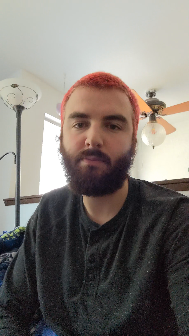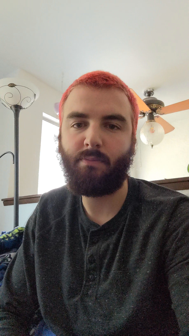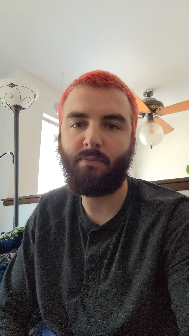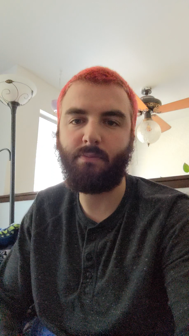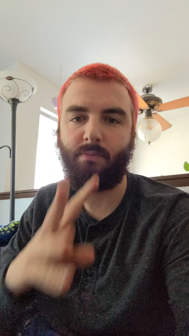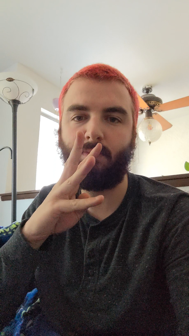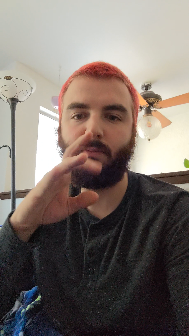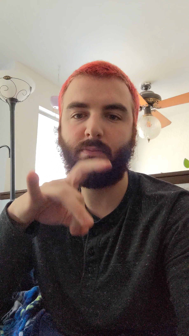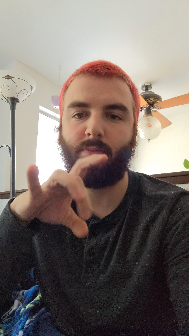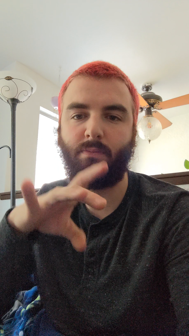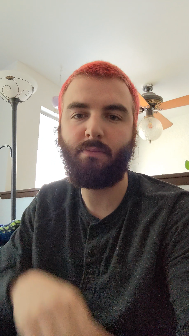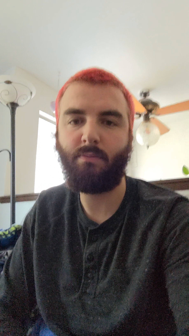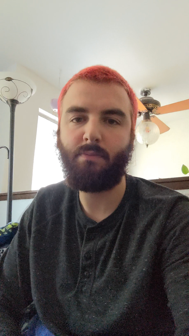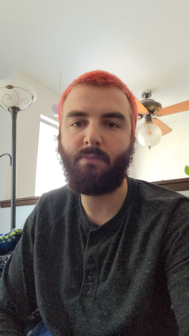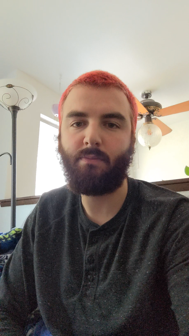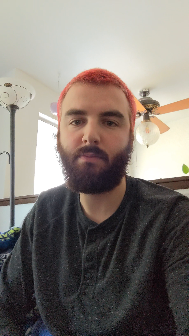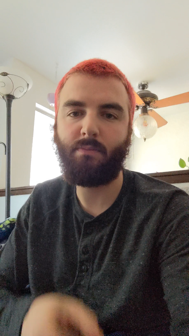melon